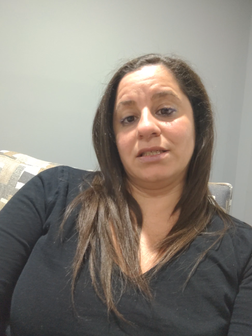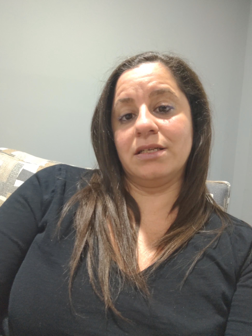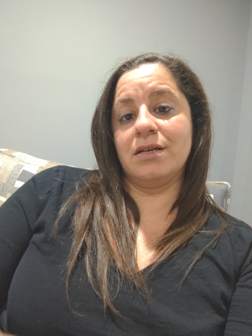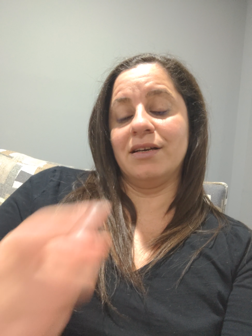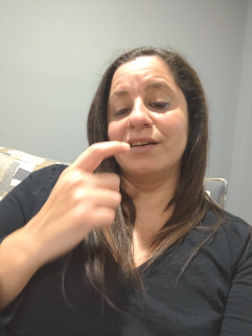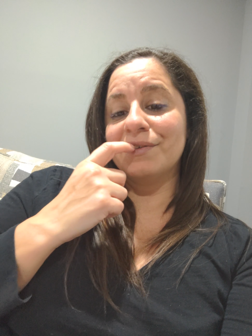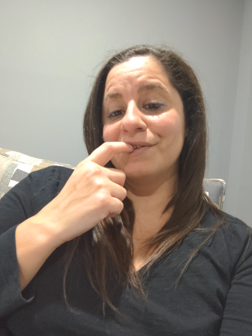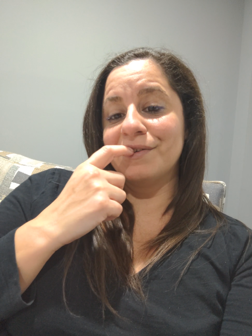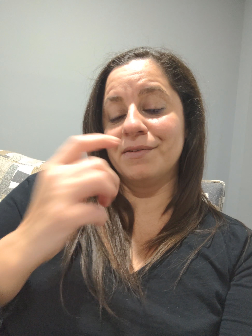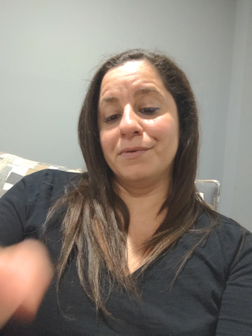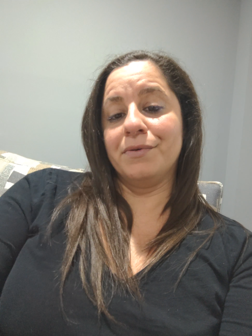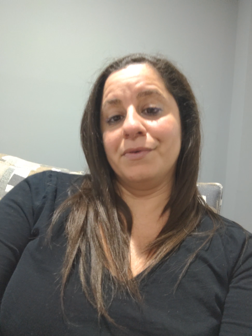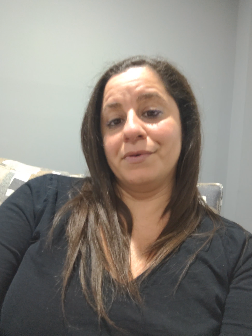tooth